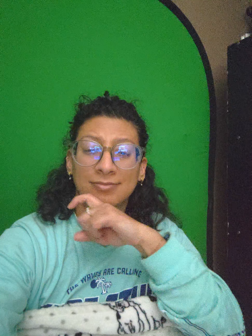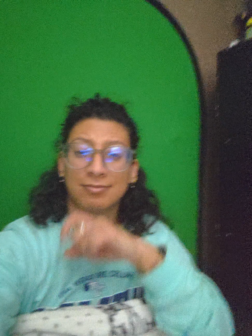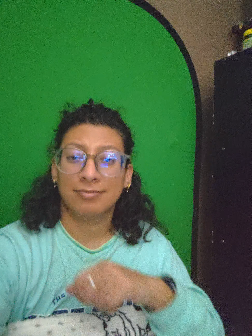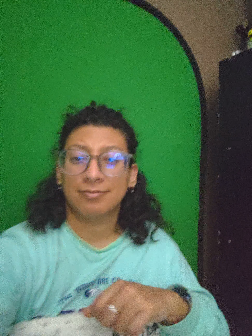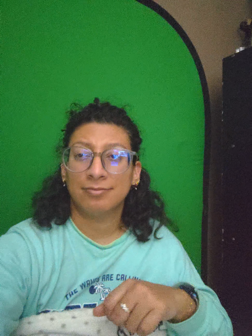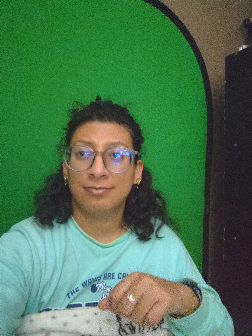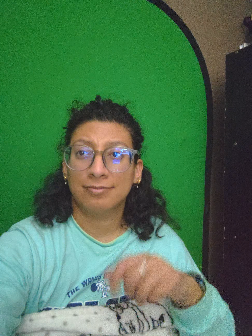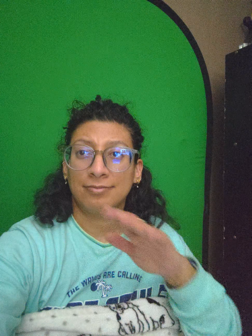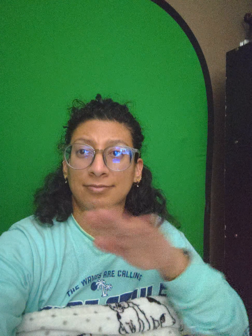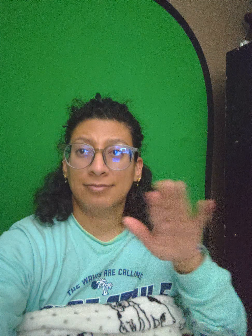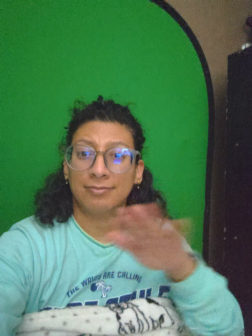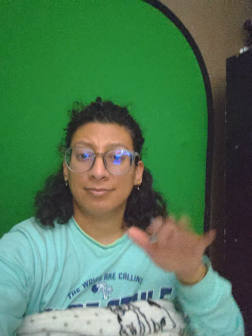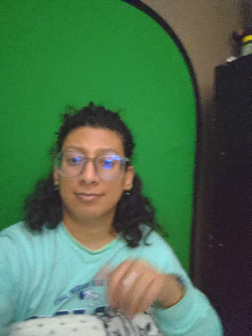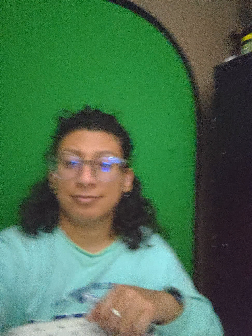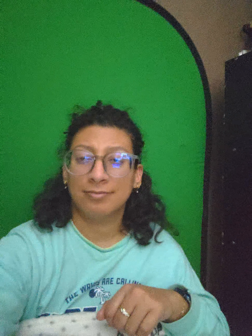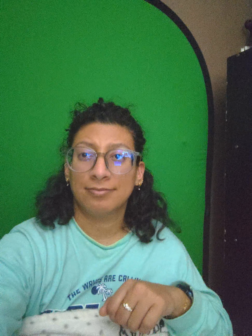clean